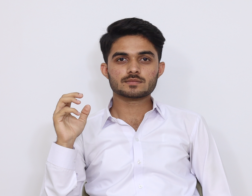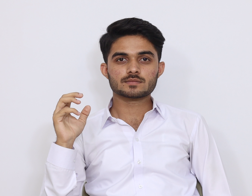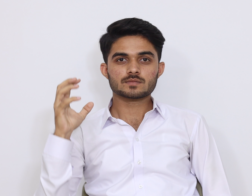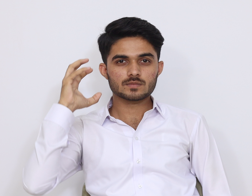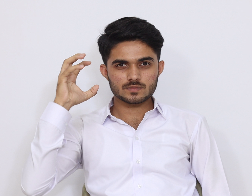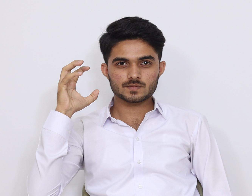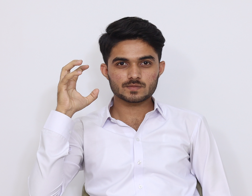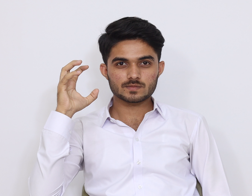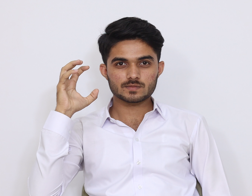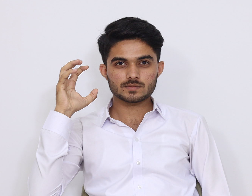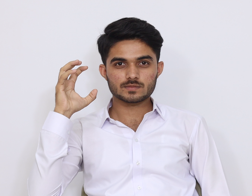stiff